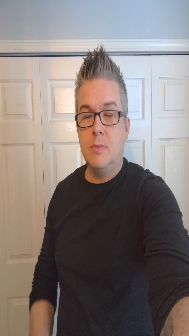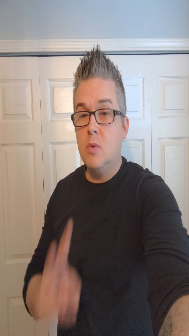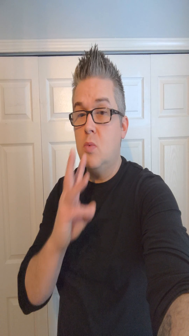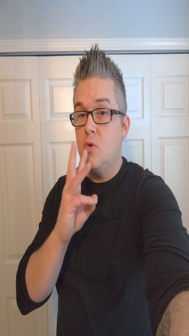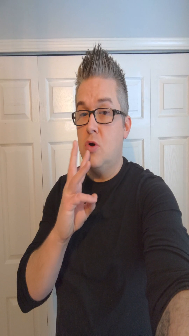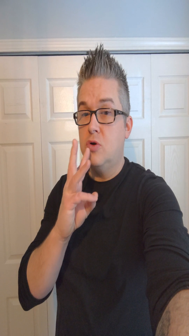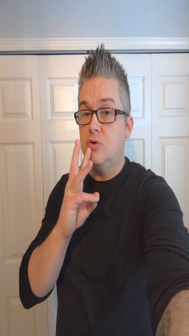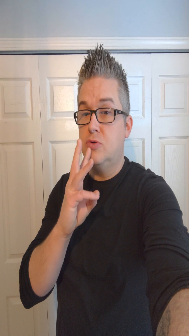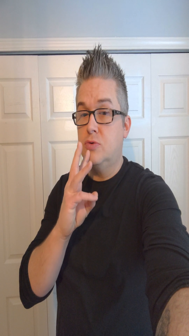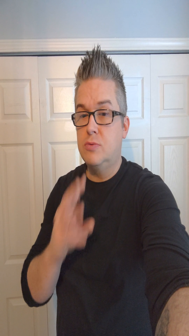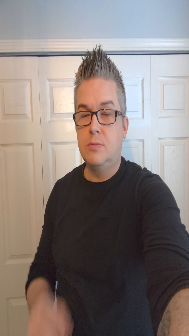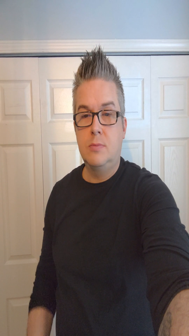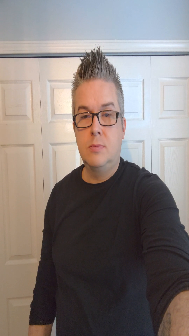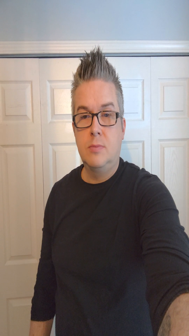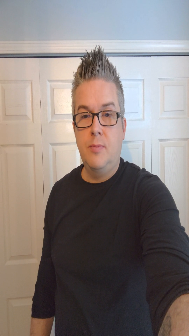water